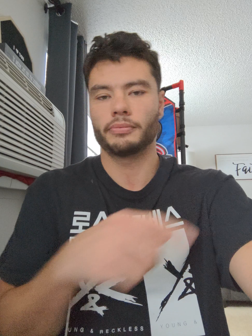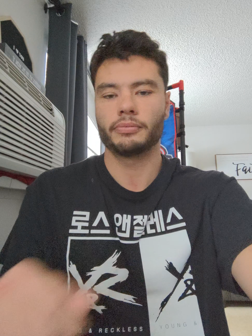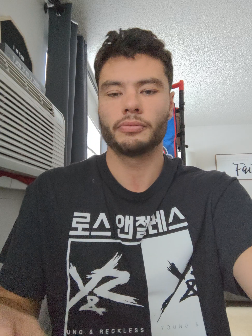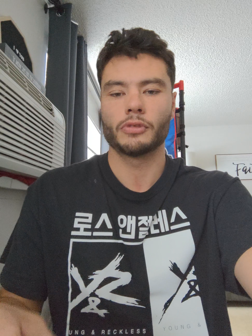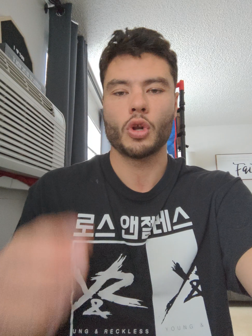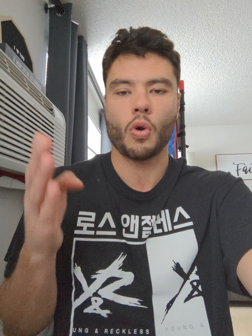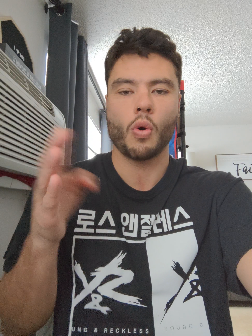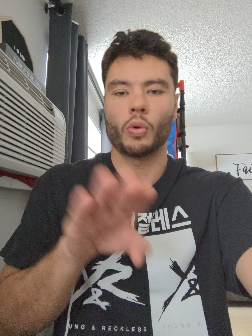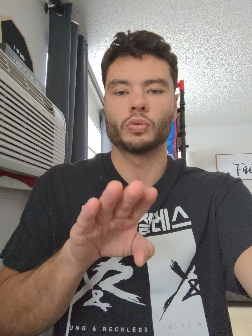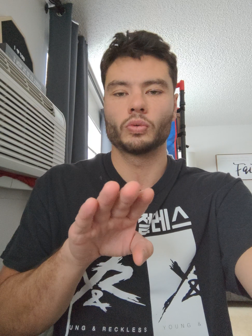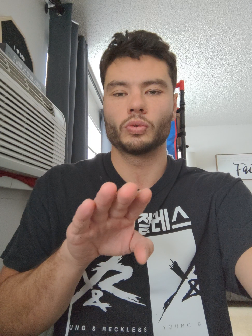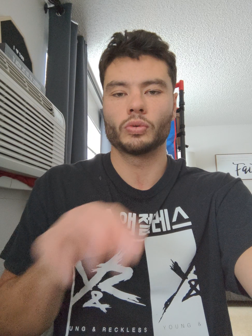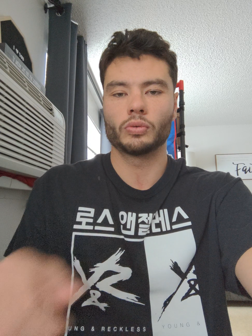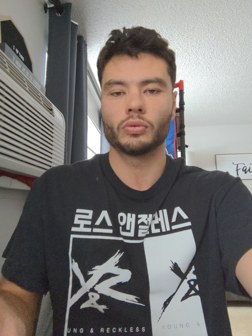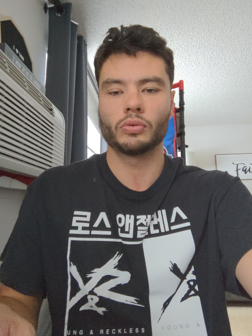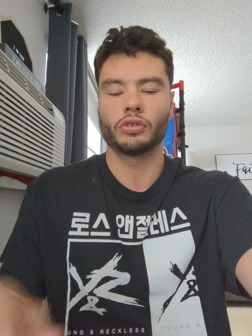close